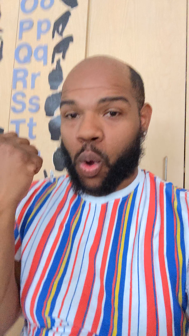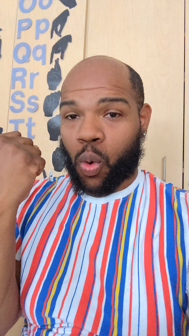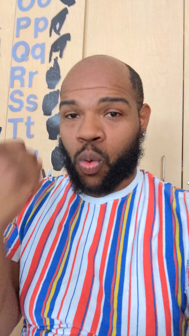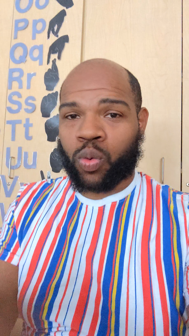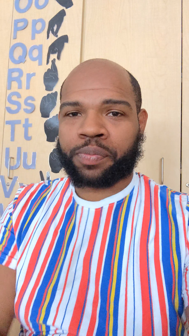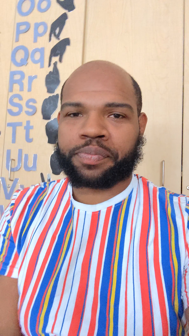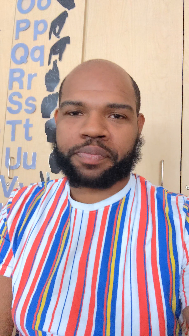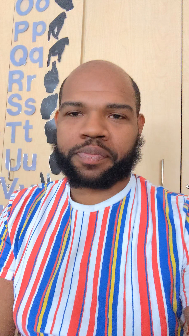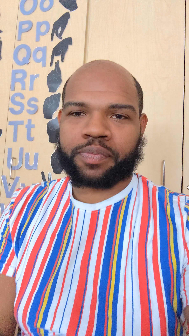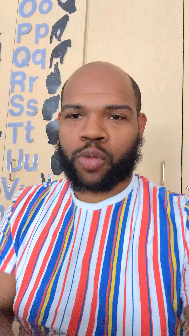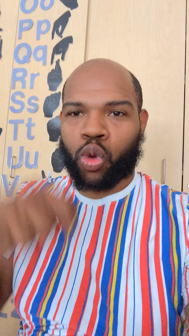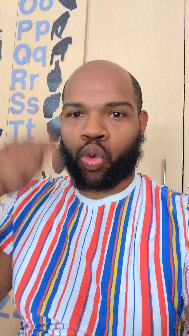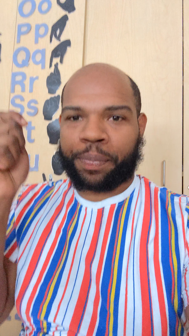rip